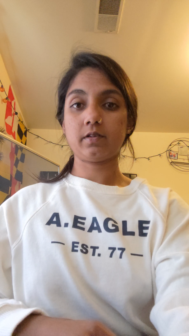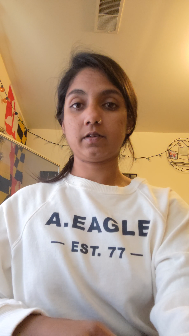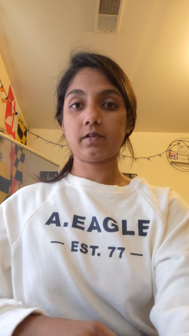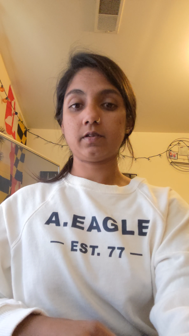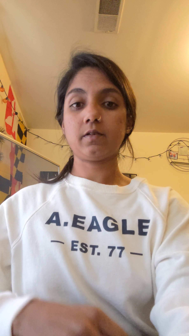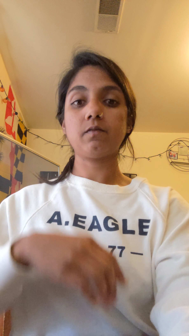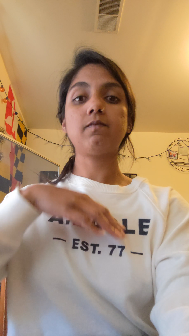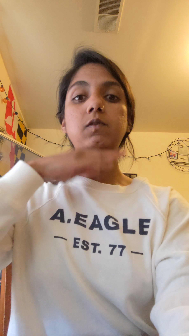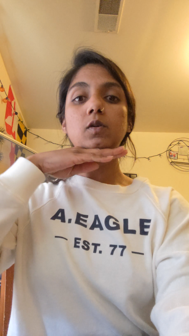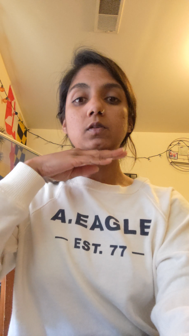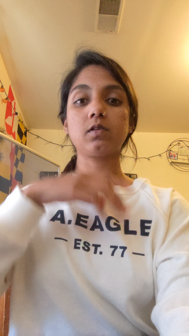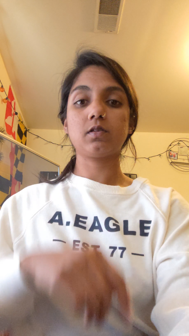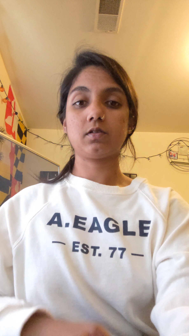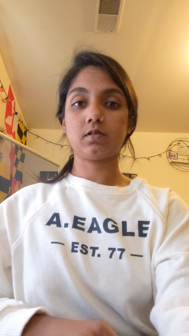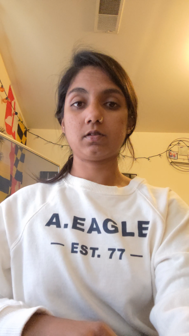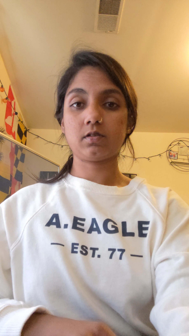full